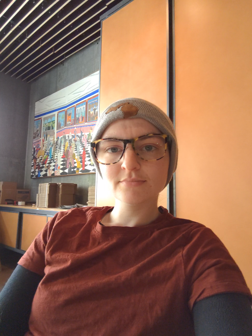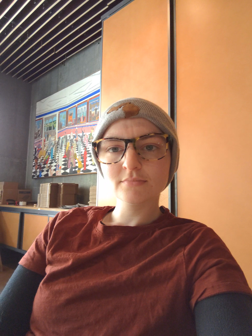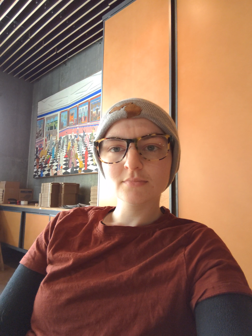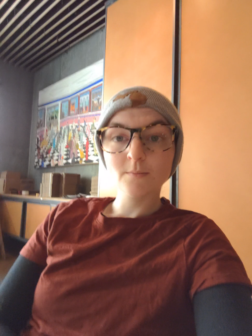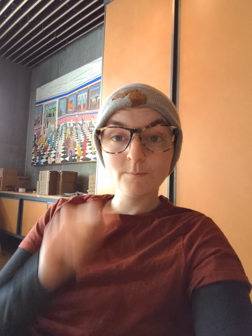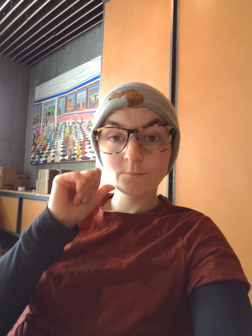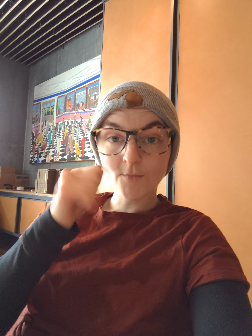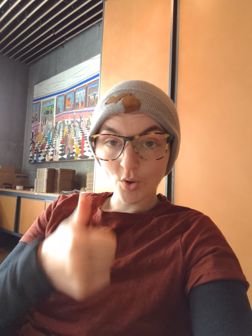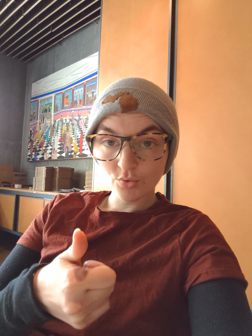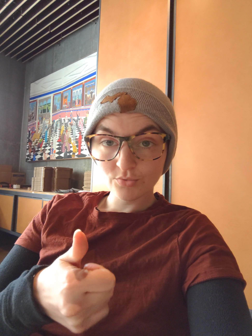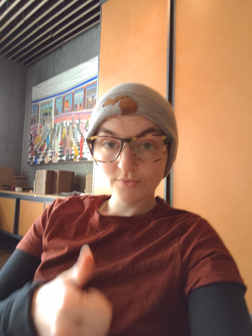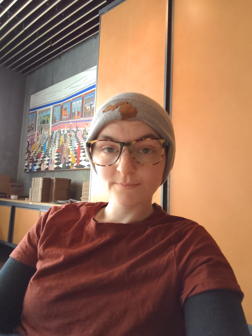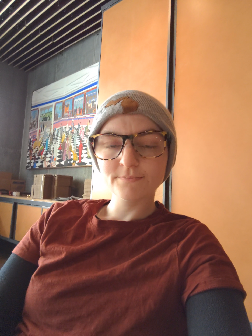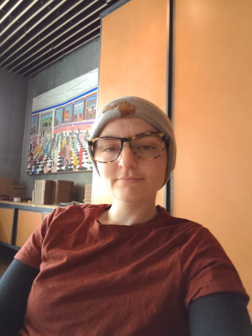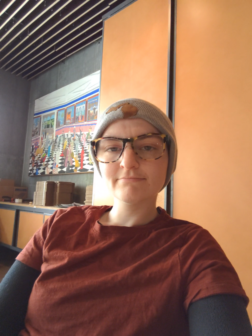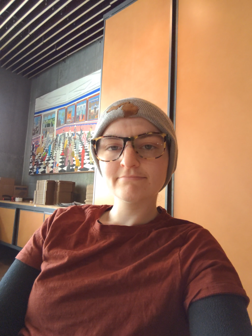tomorrow